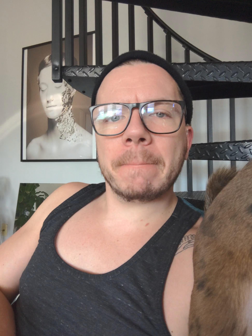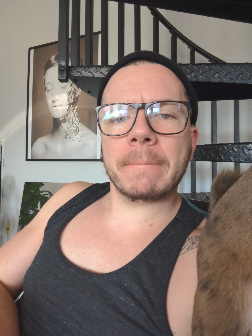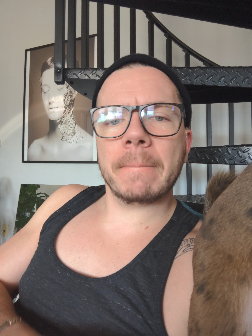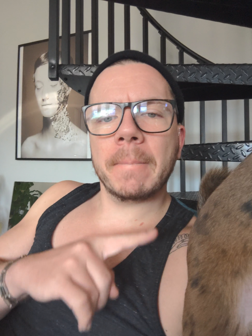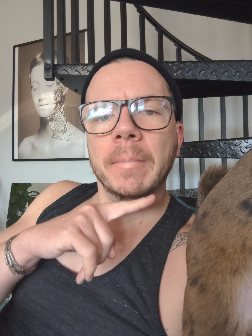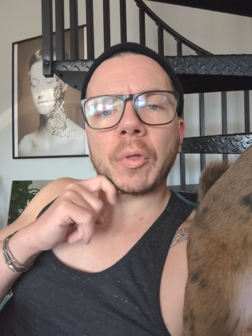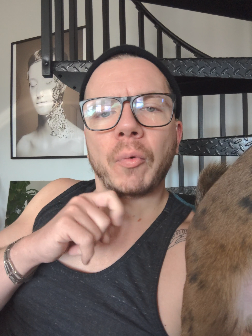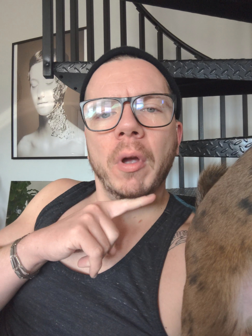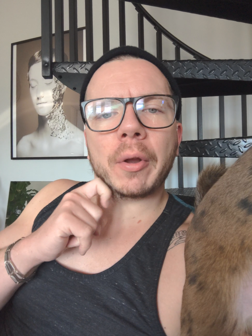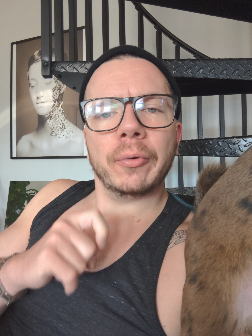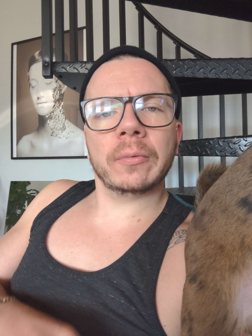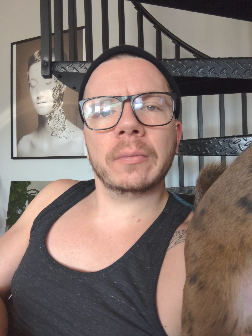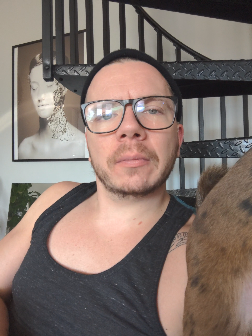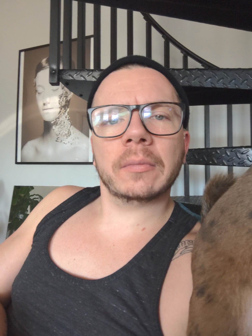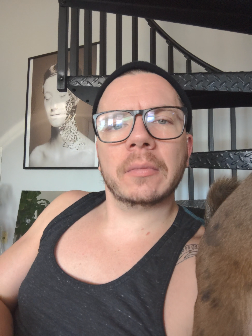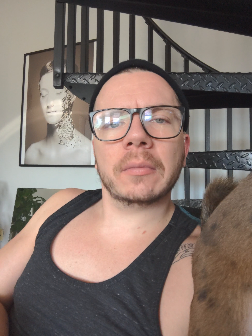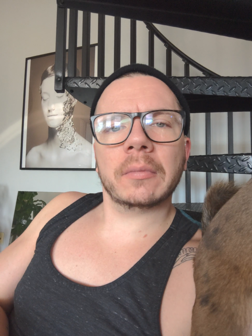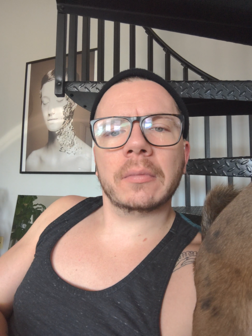dryer